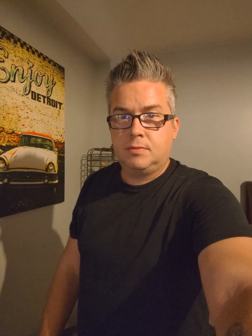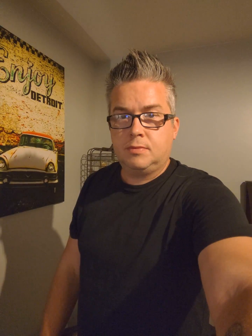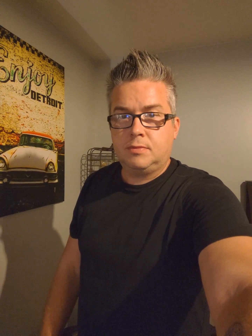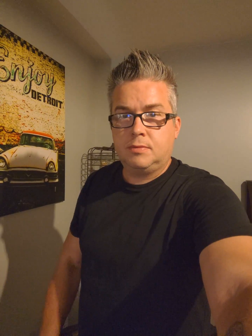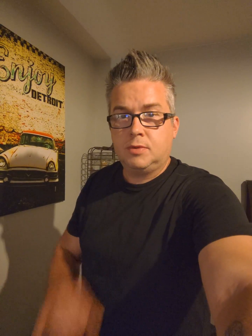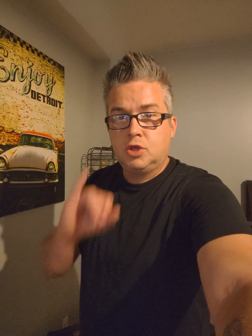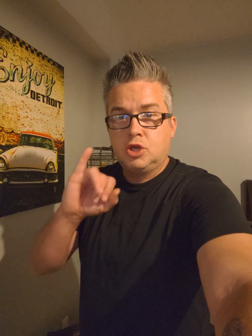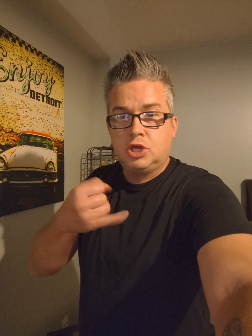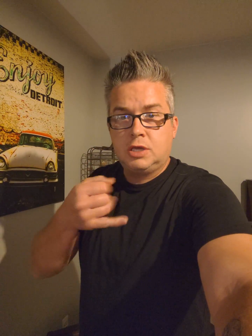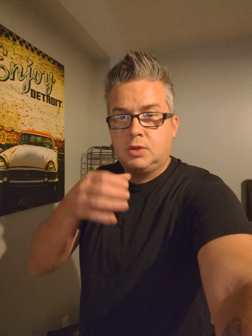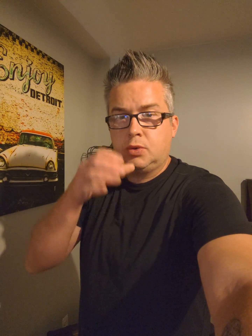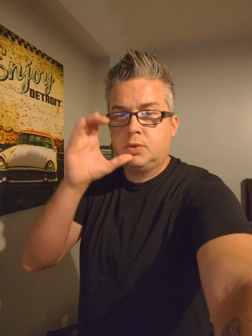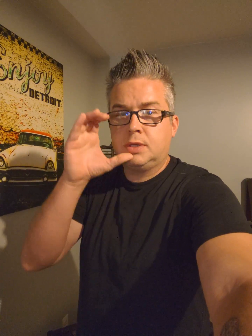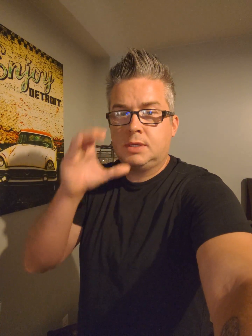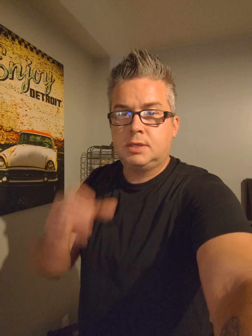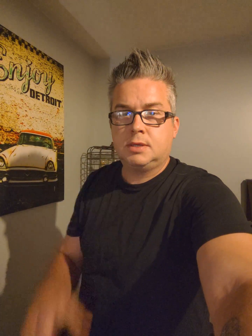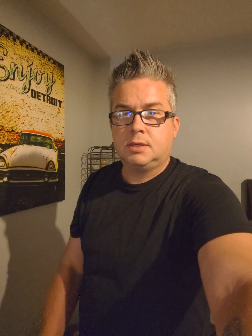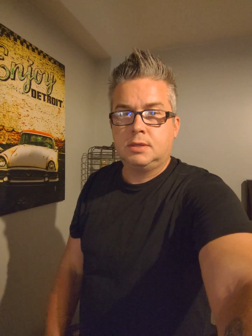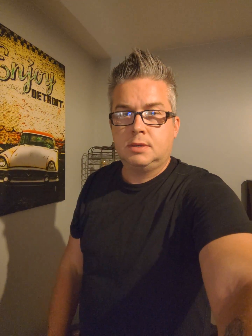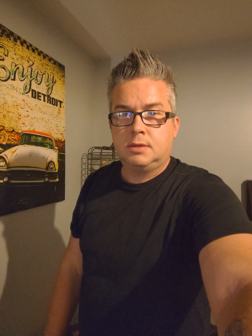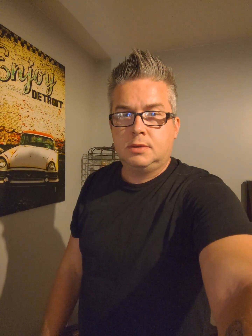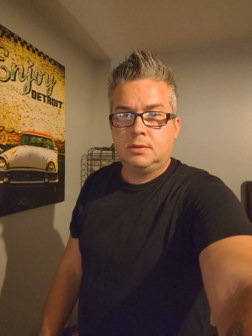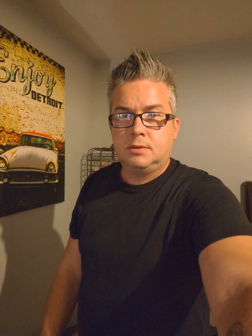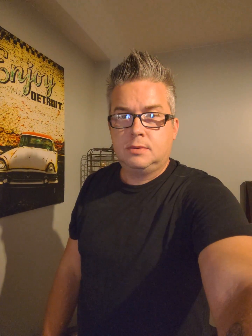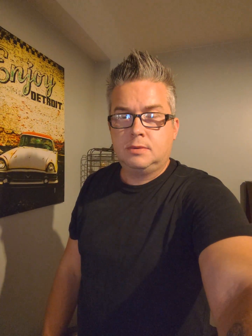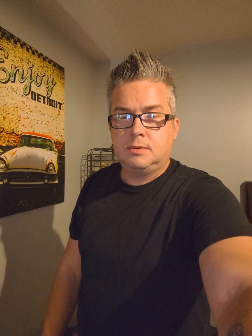juice